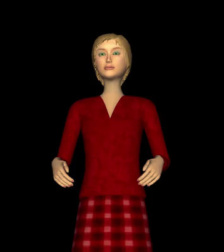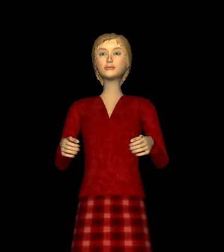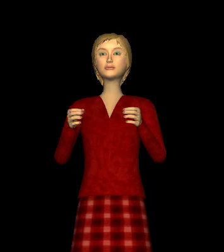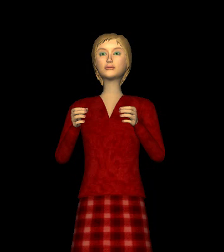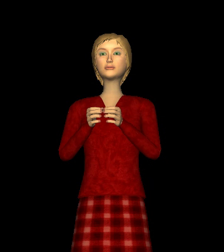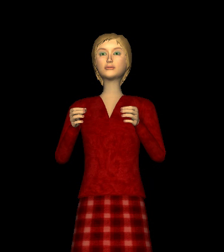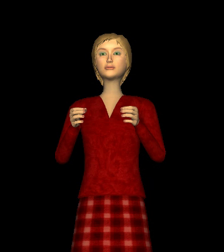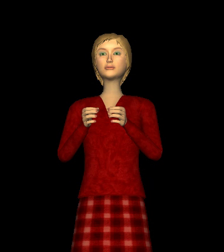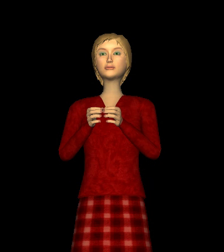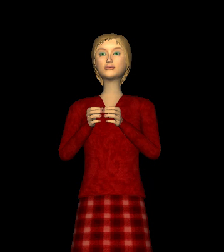مجموعة